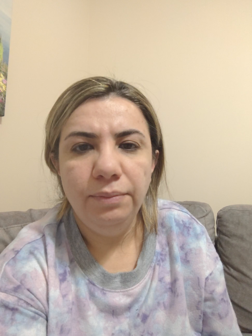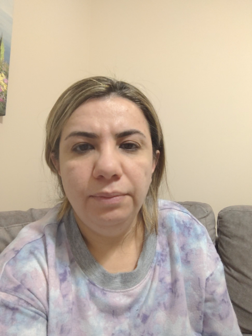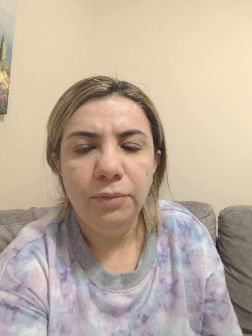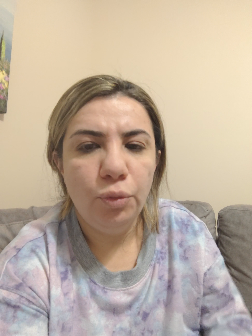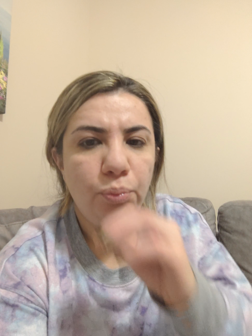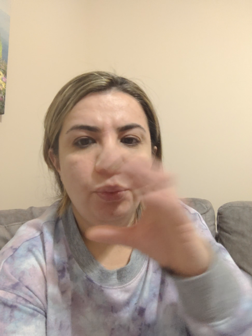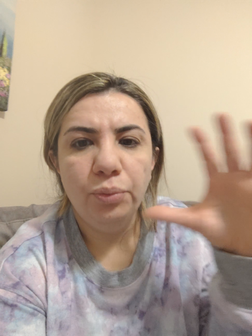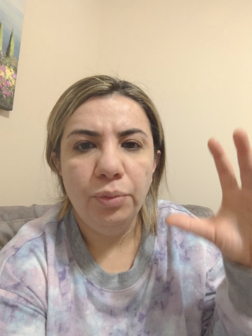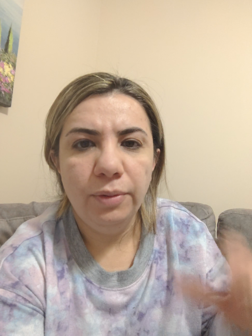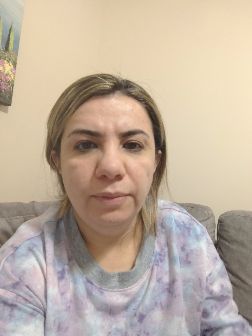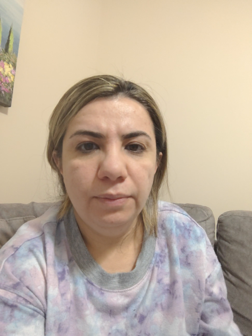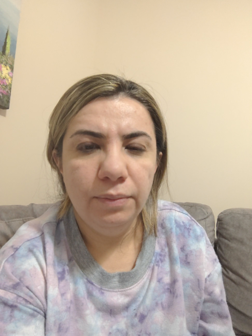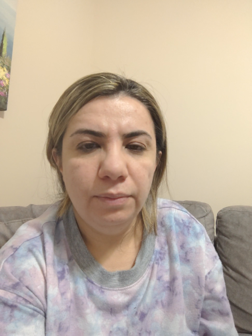balloon